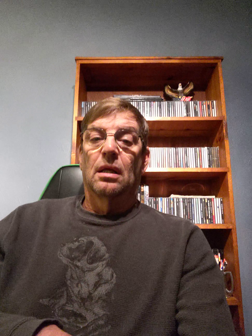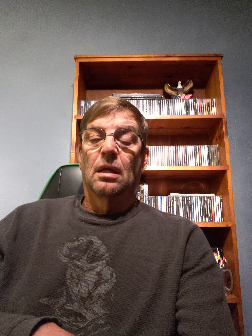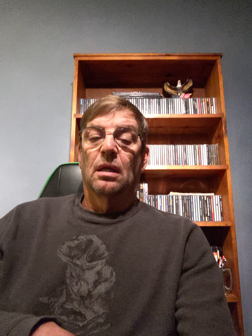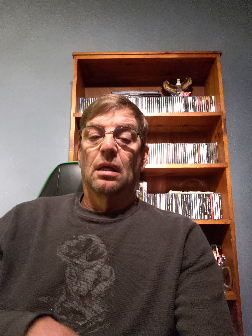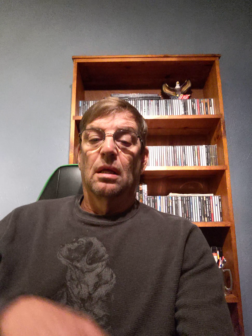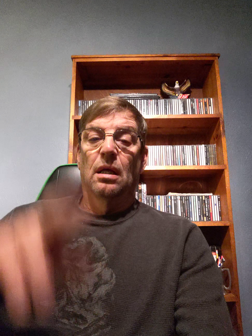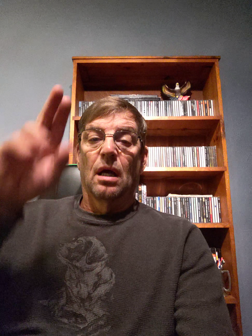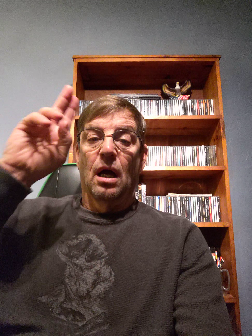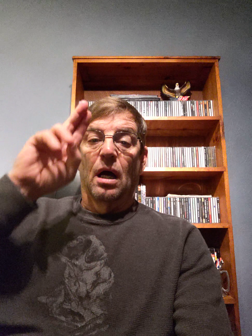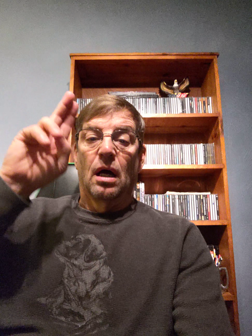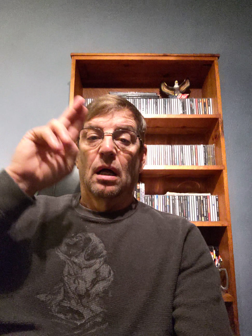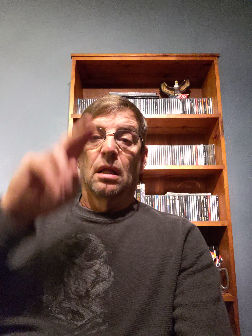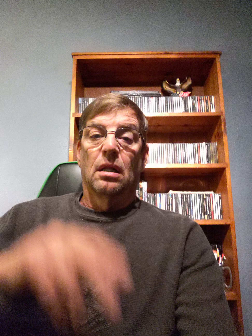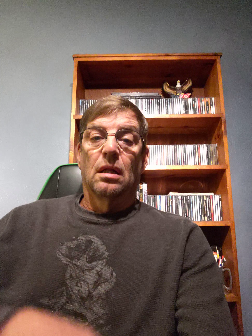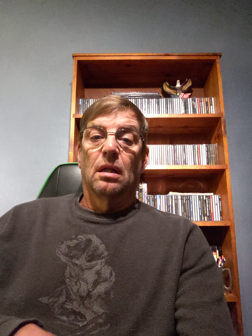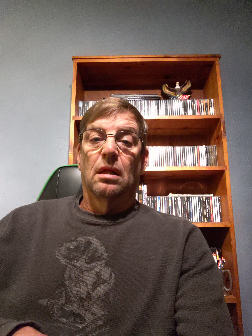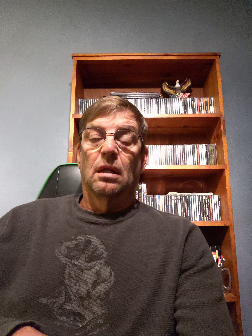uncle